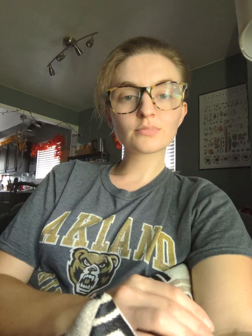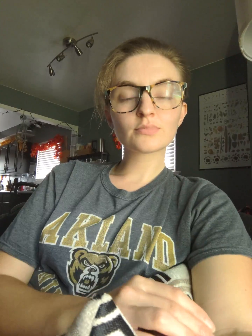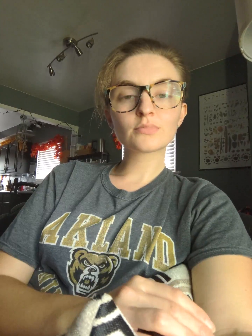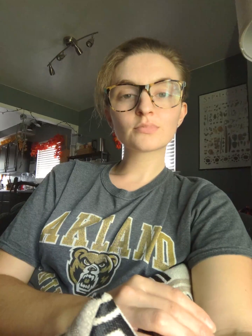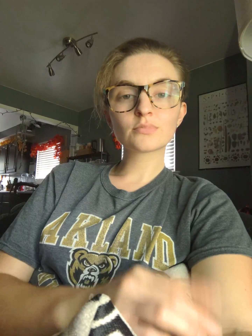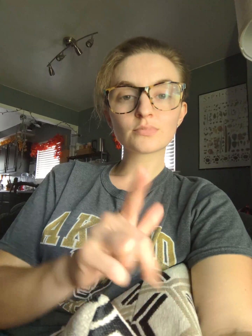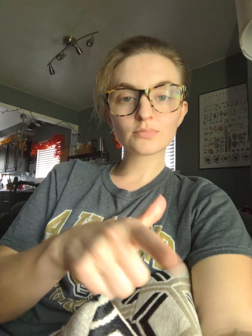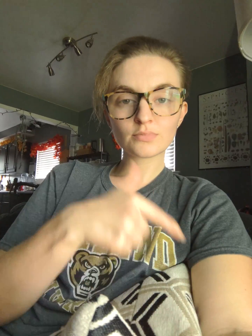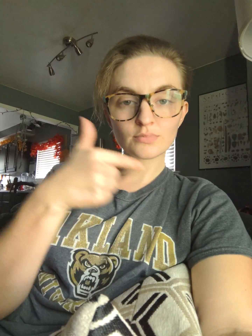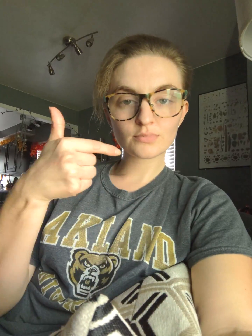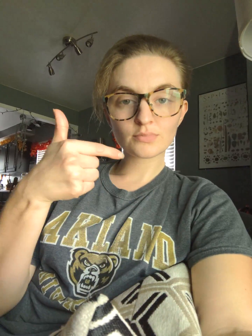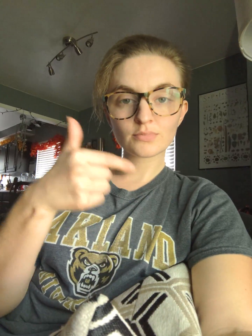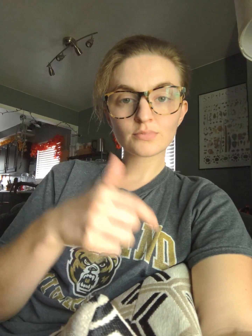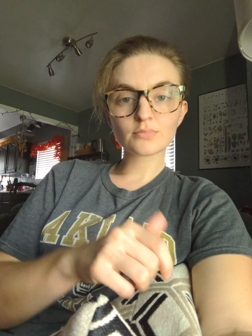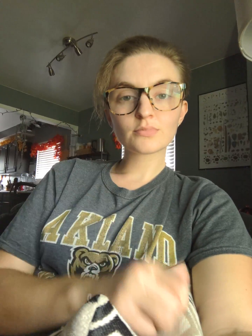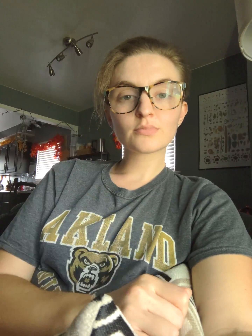long